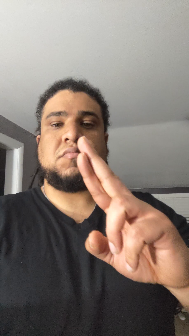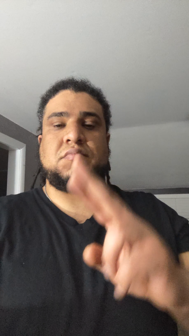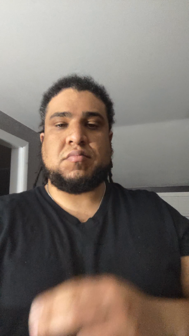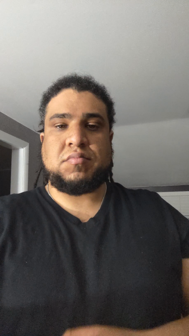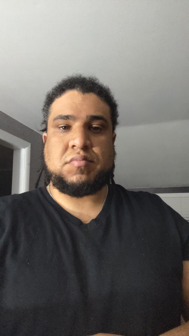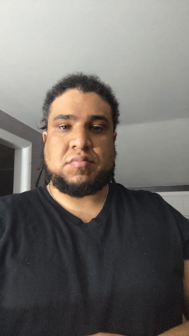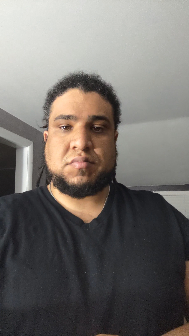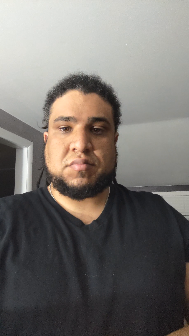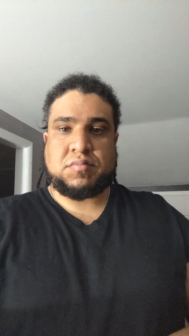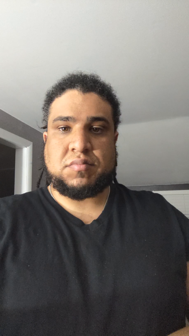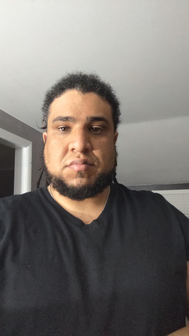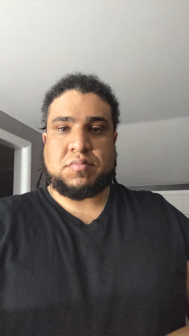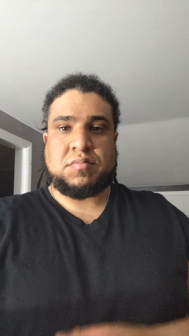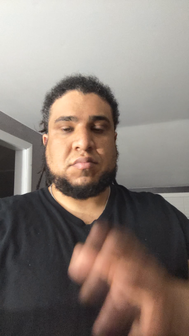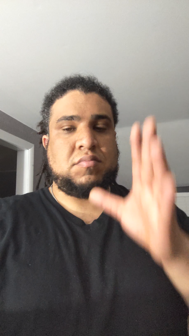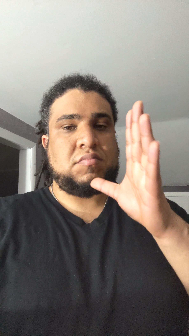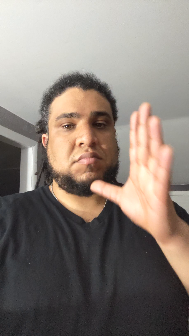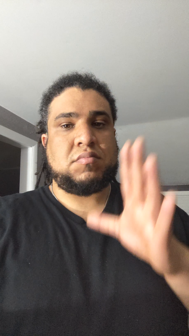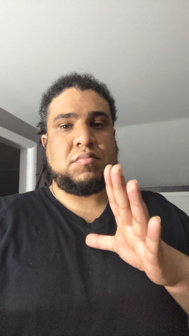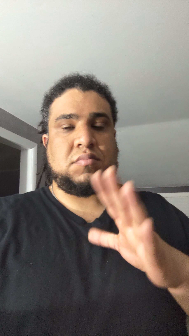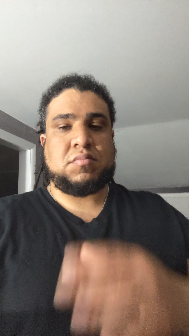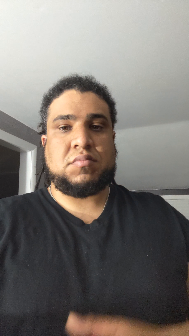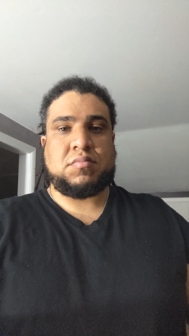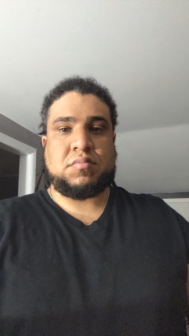lady